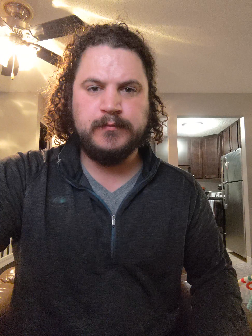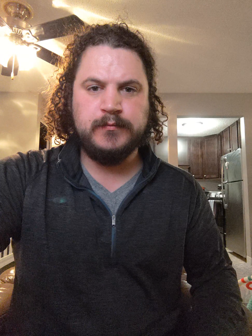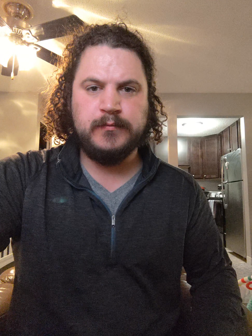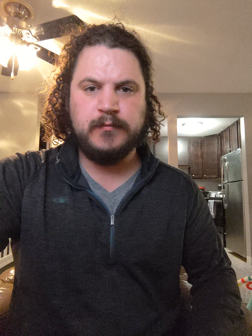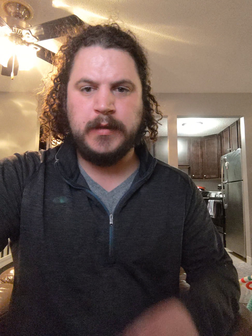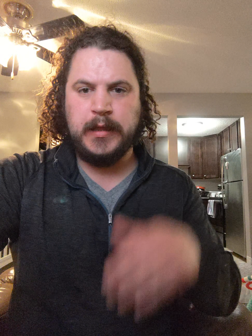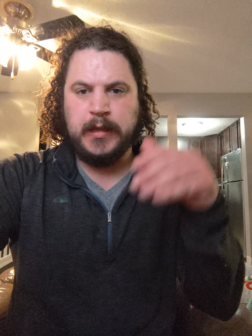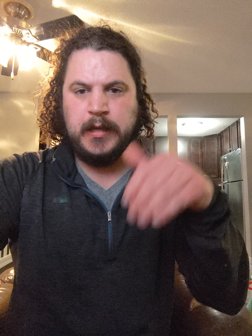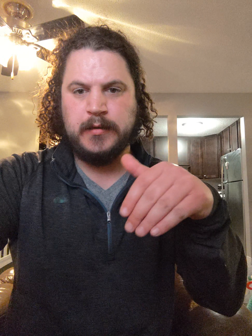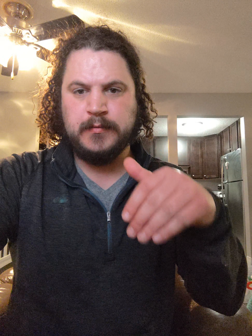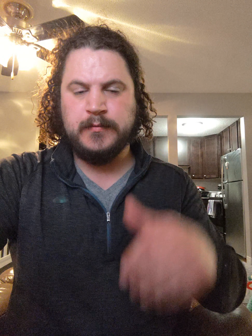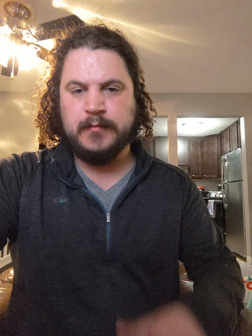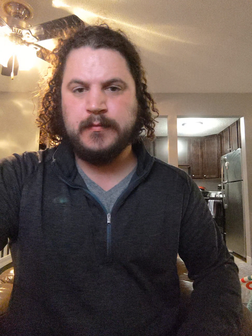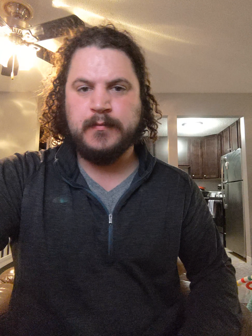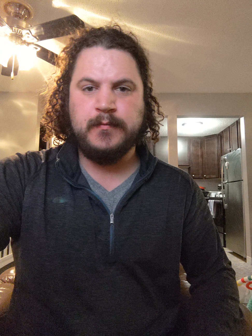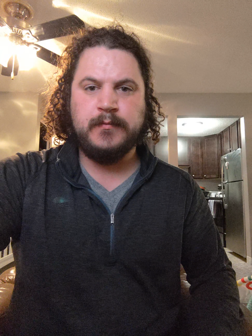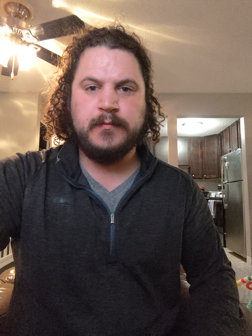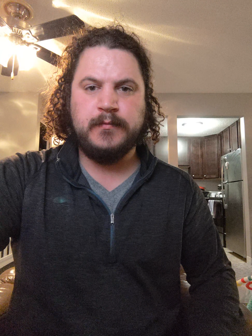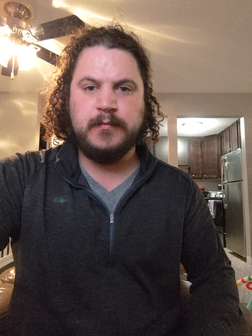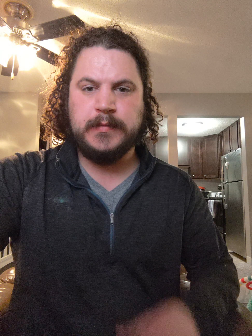night